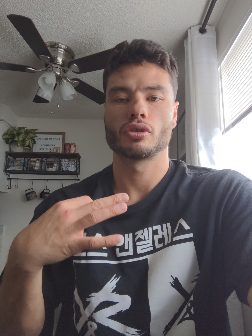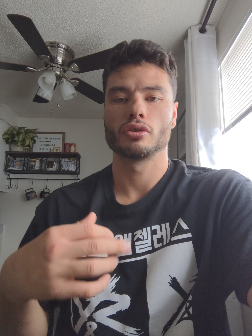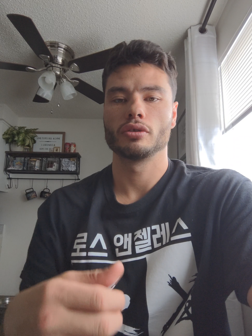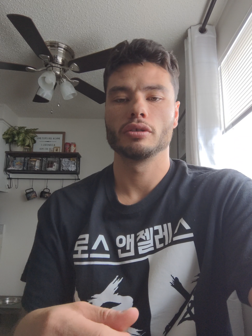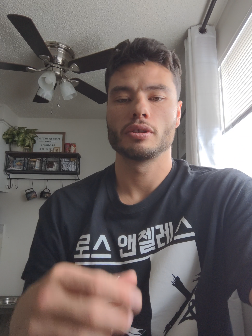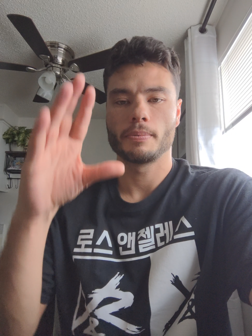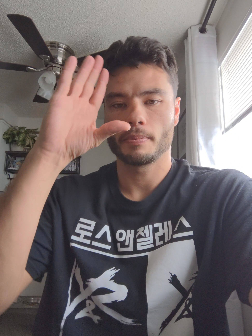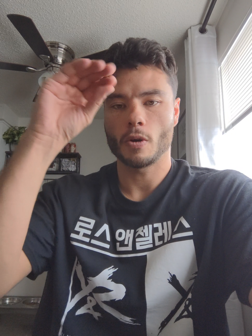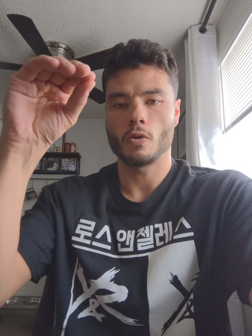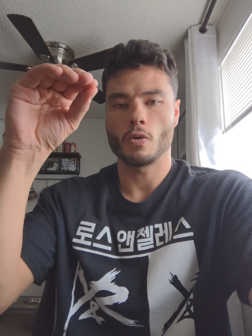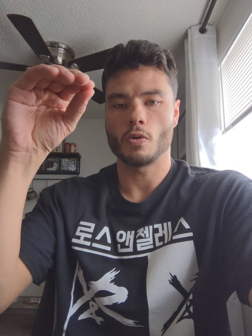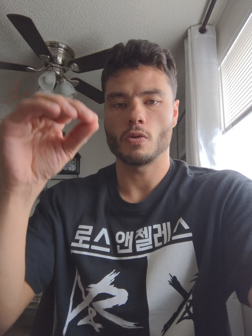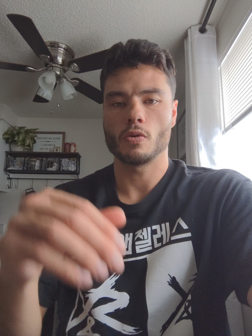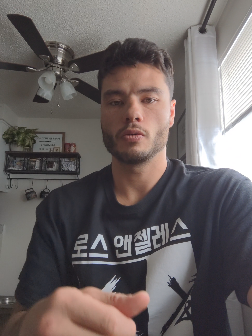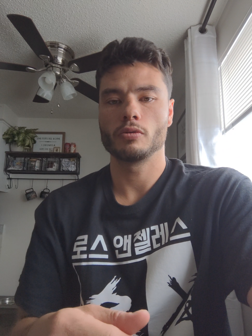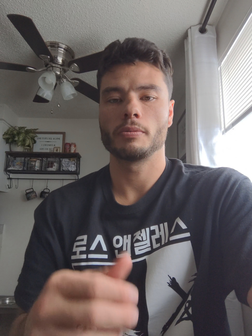boy